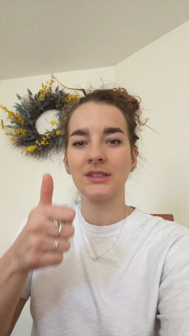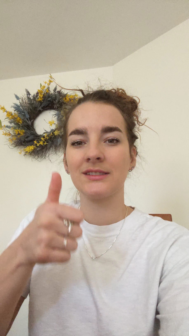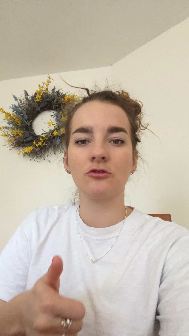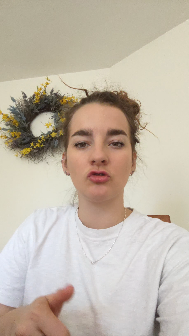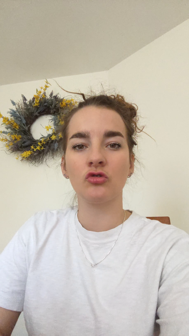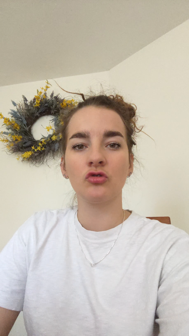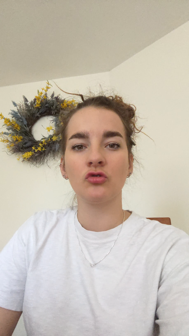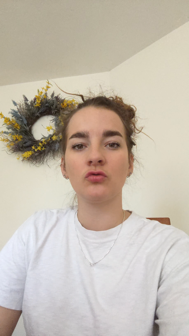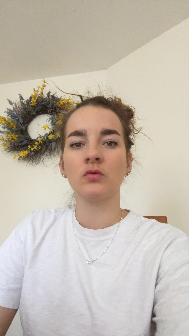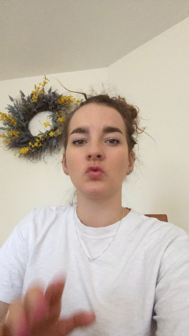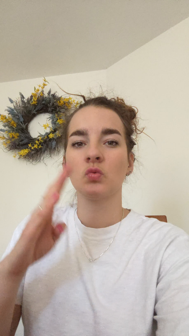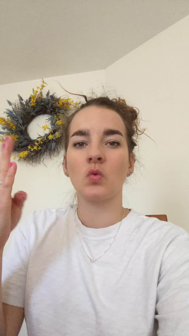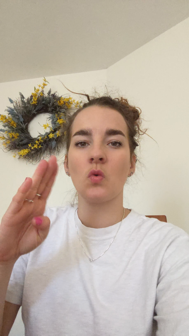door